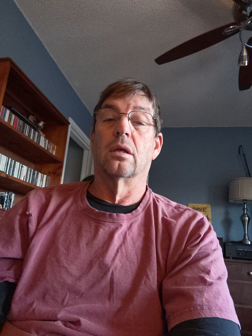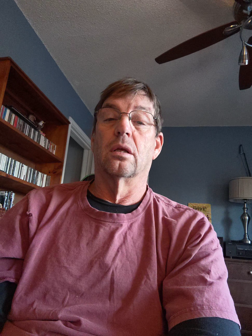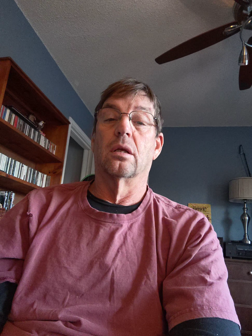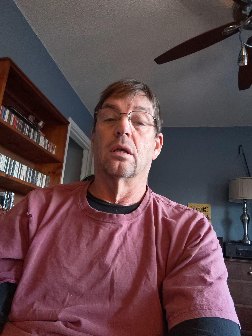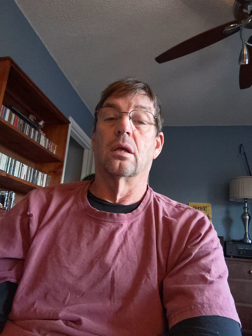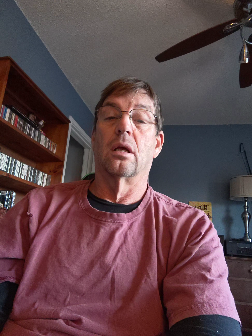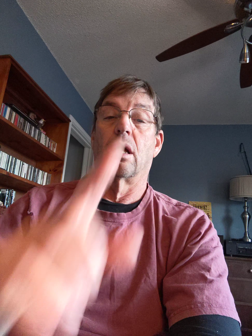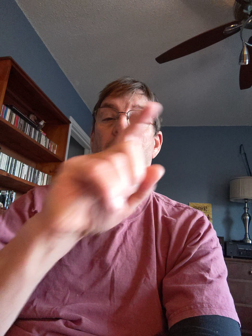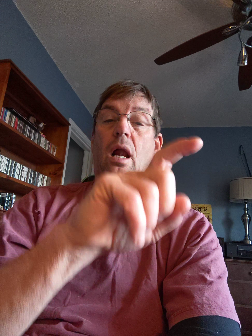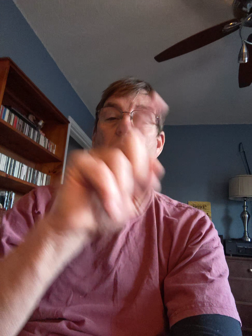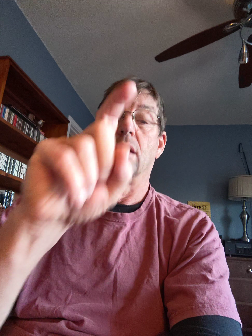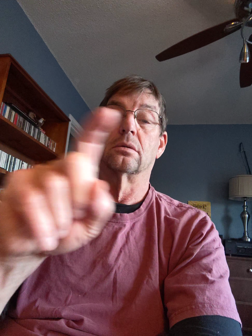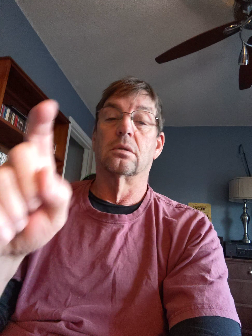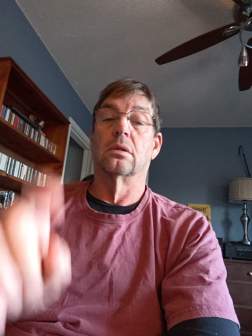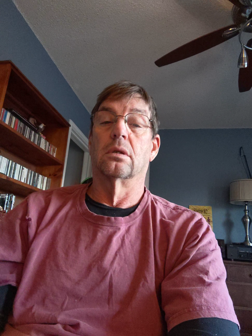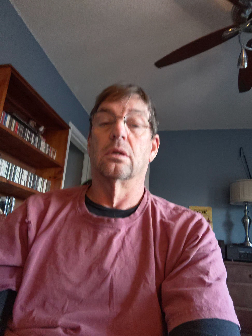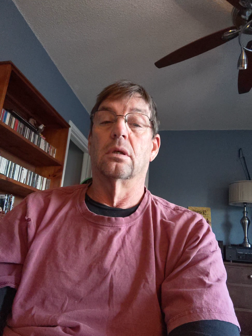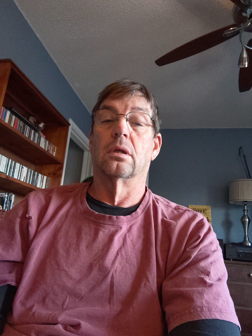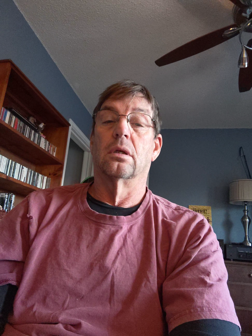closet